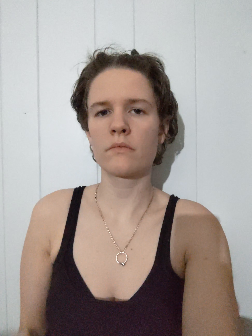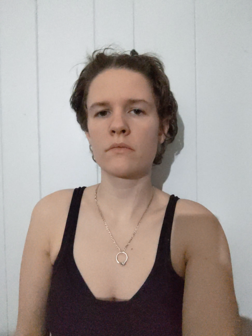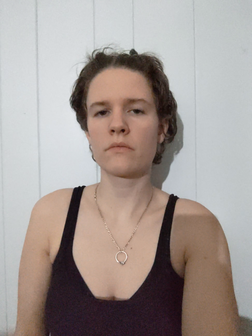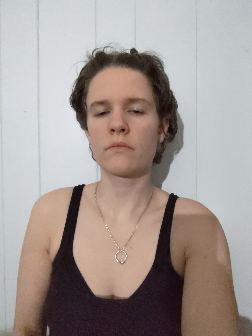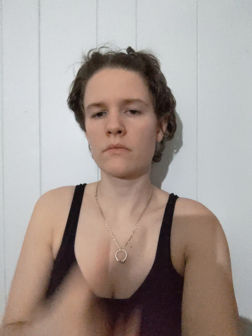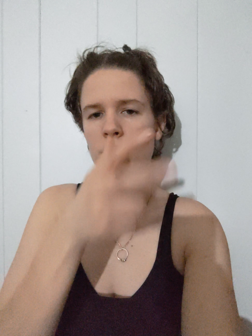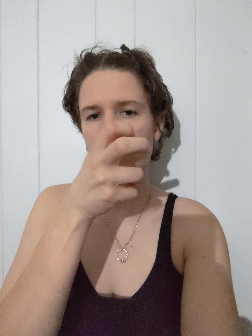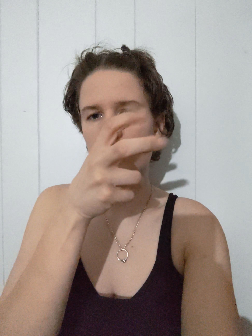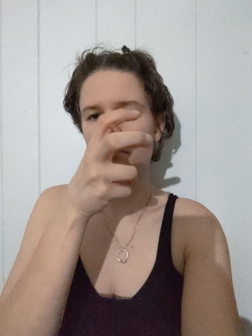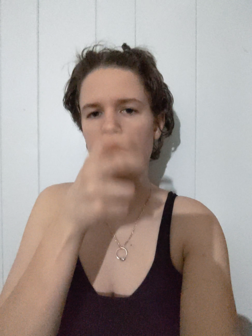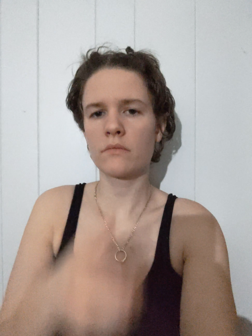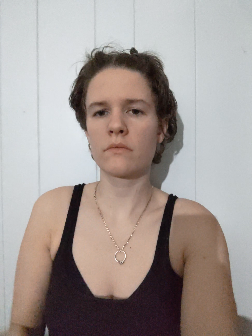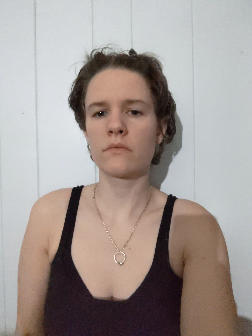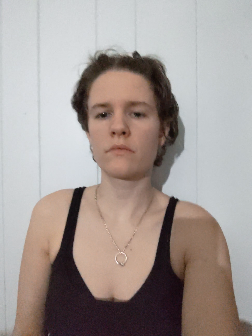bug